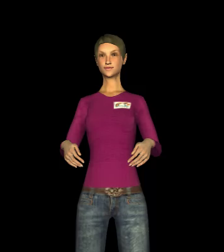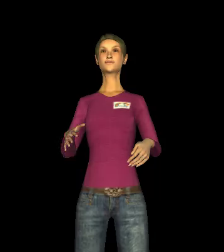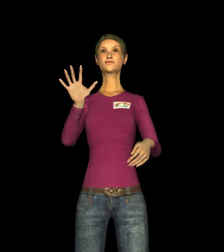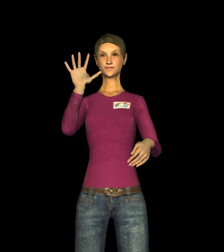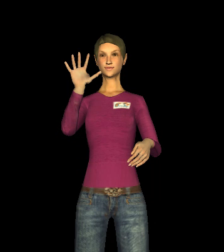5